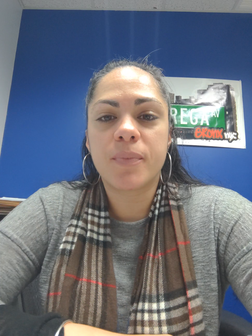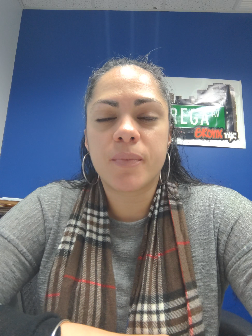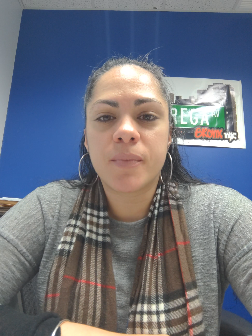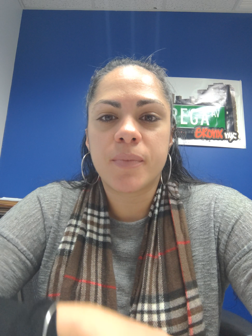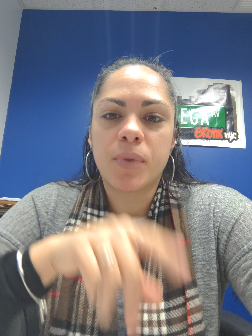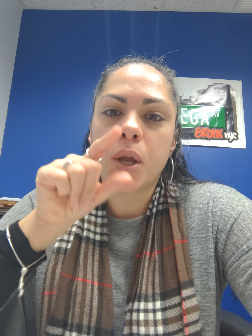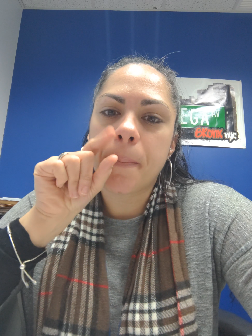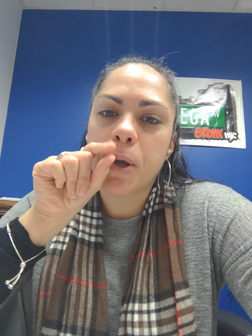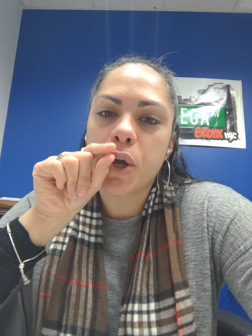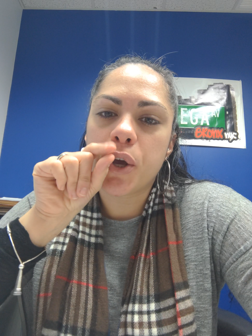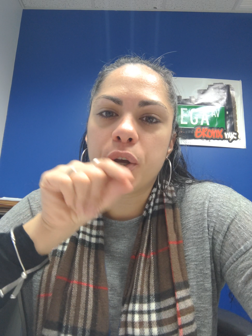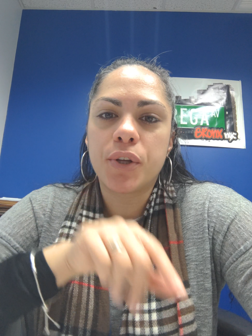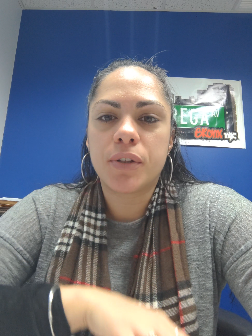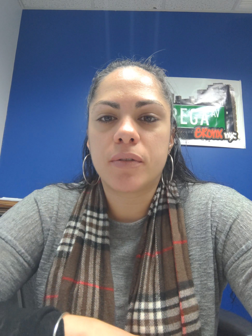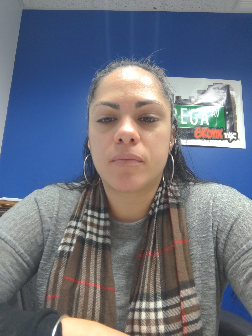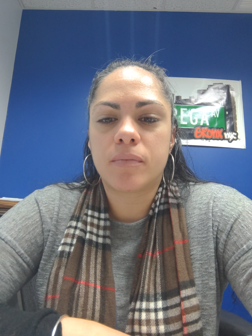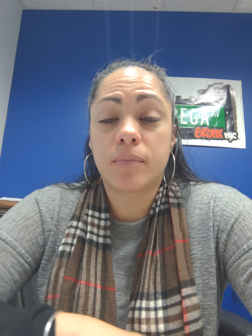bird